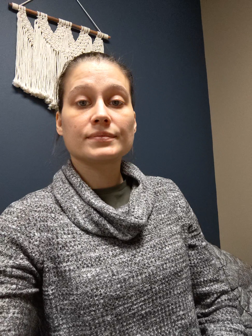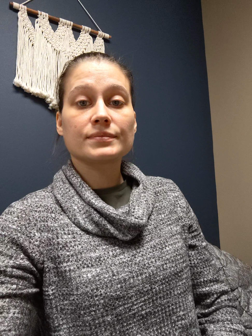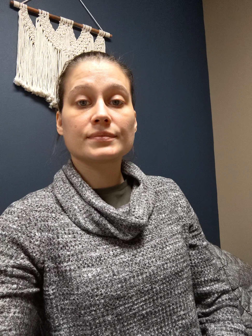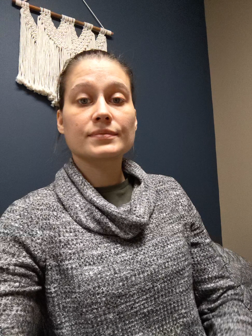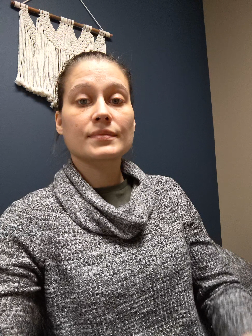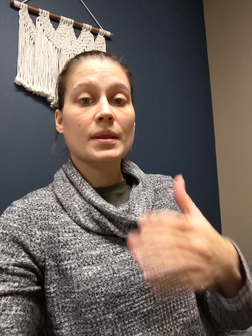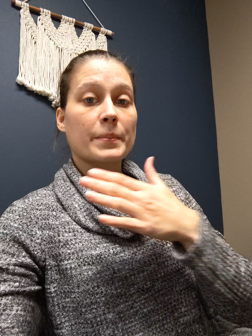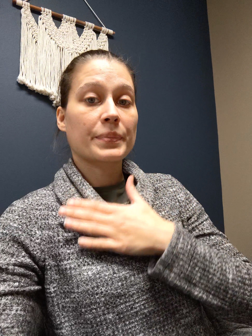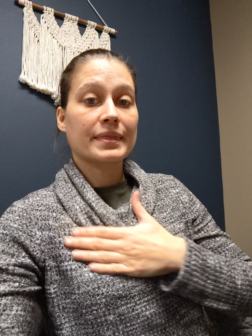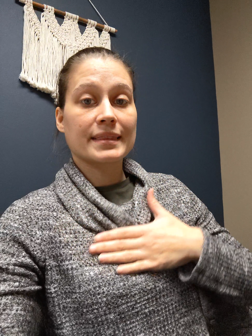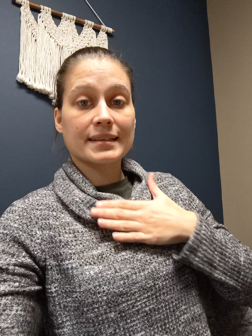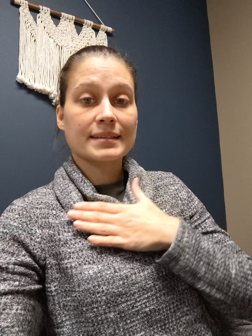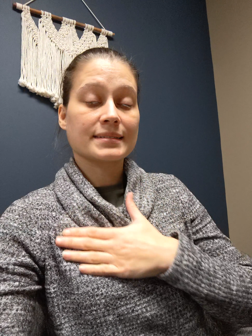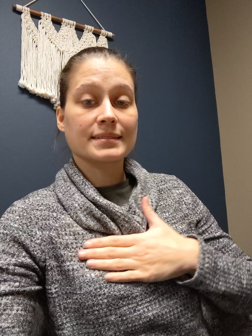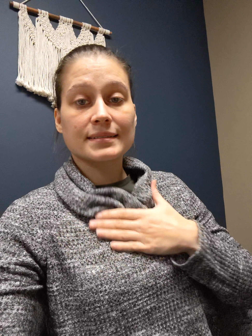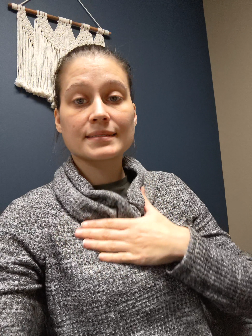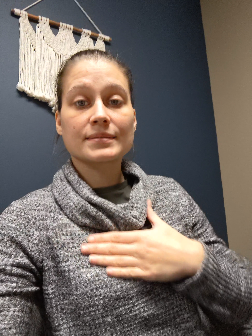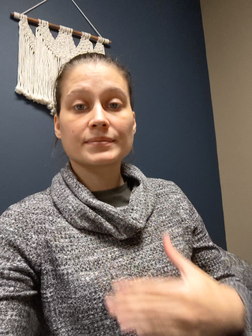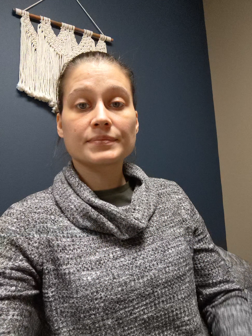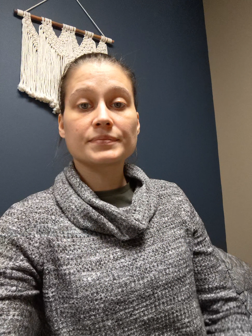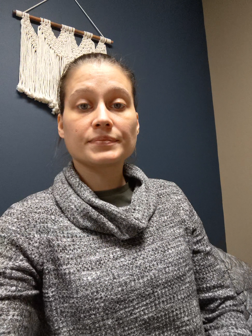please